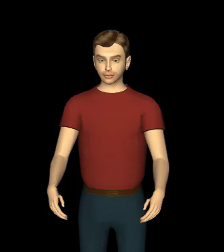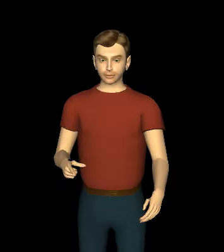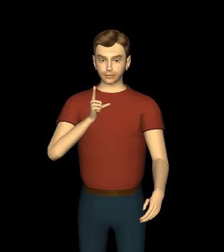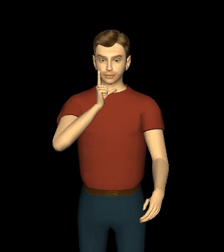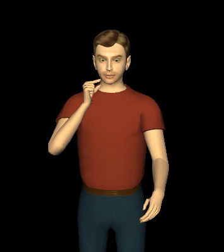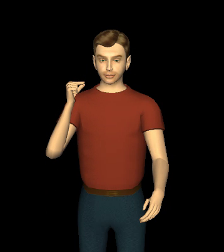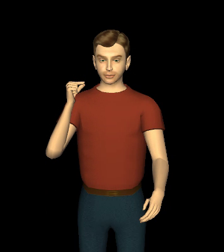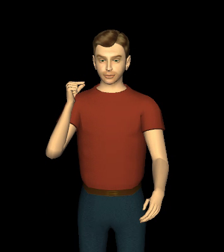رجل